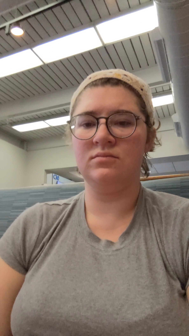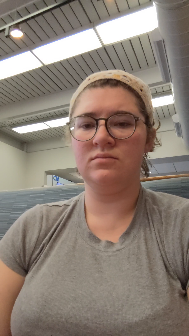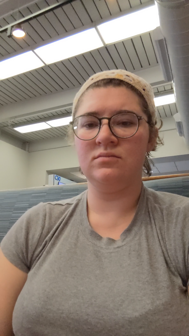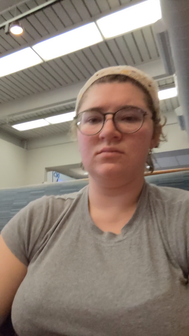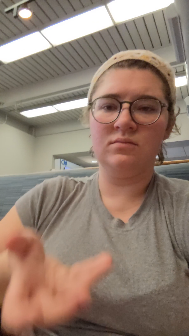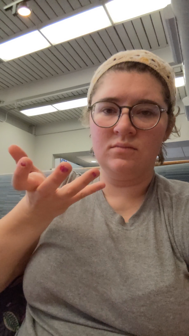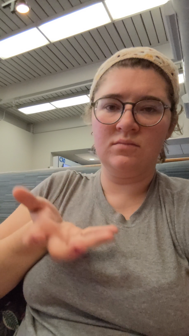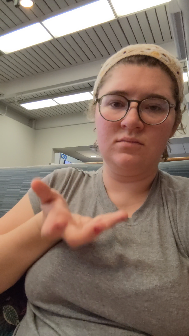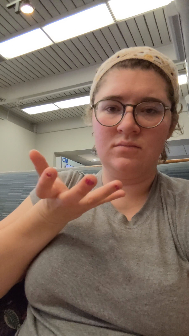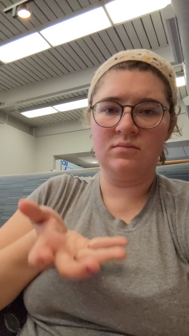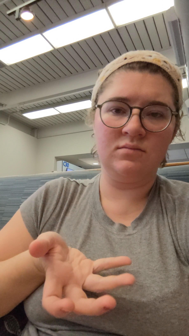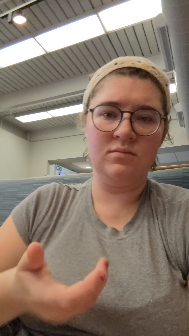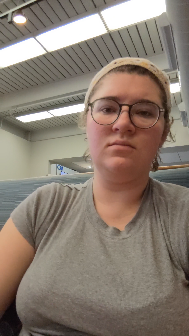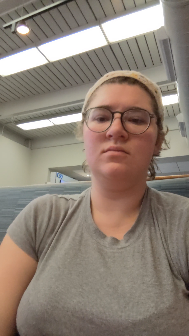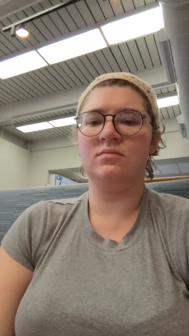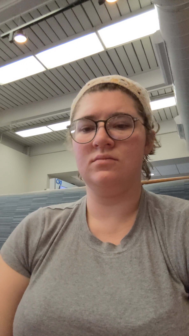heavy